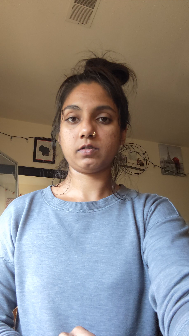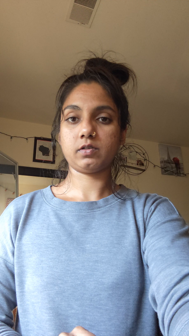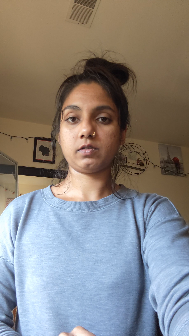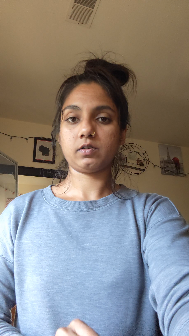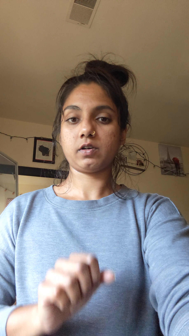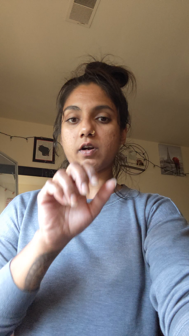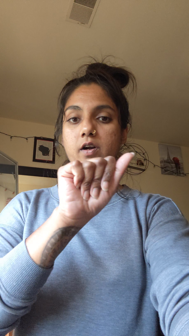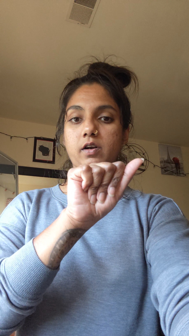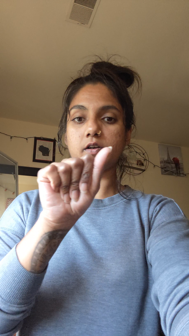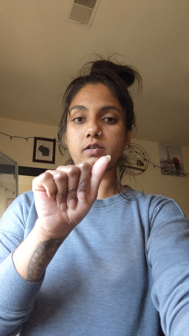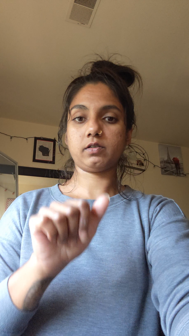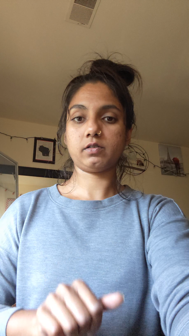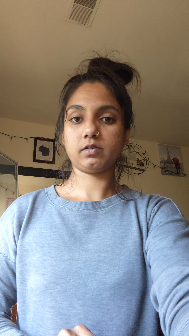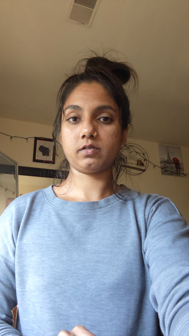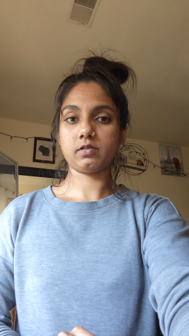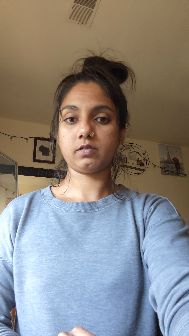a